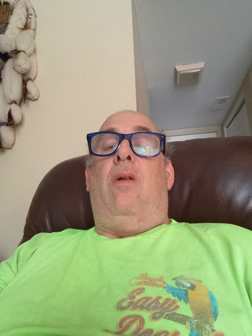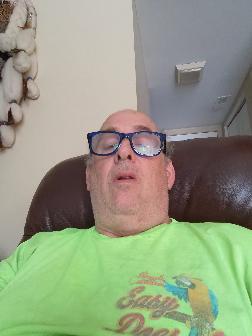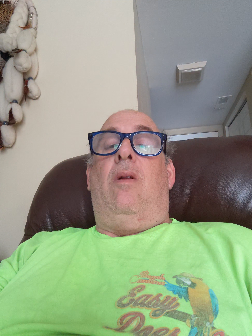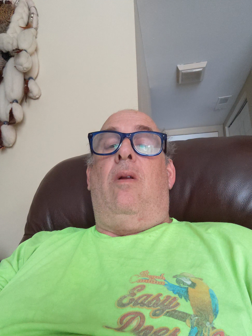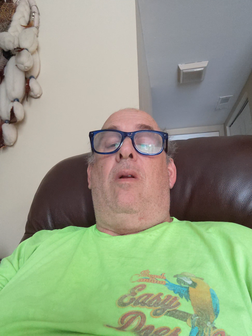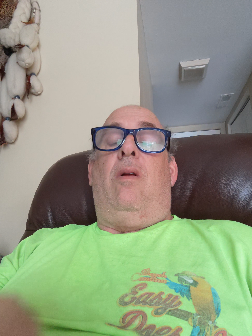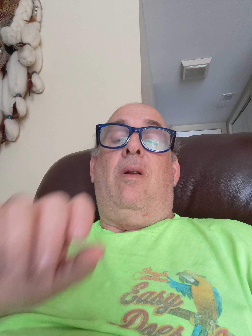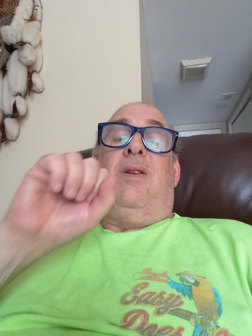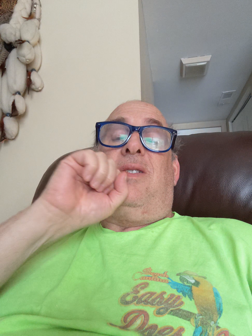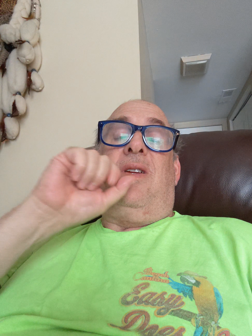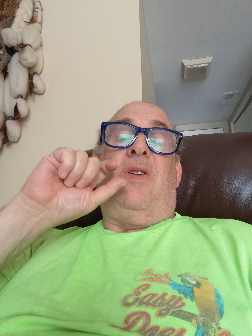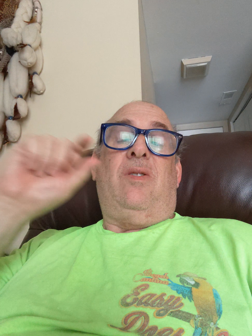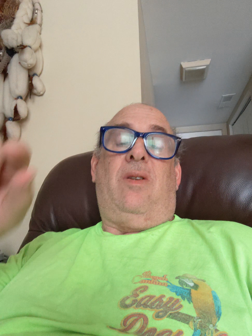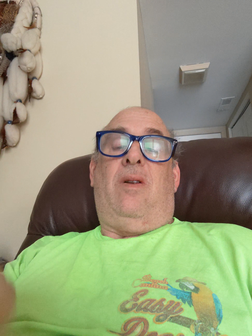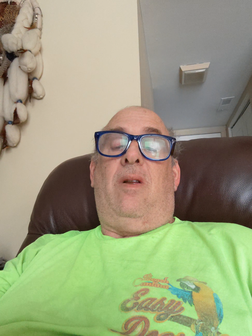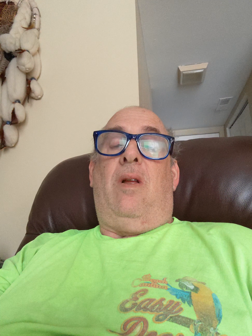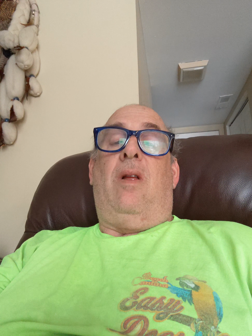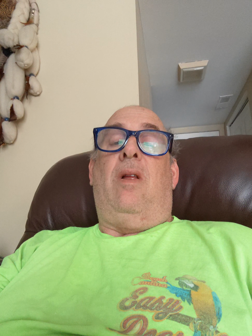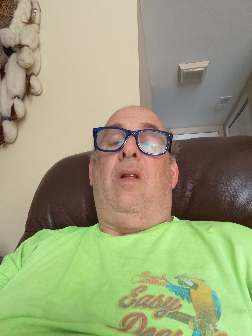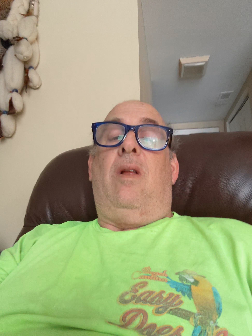carrot